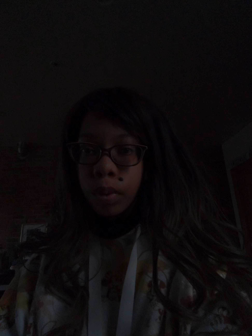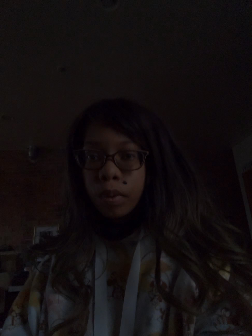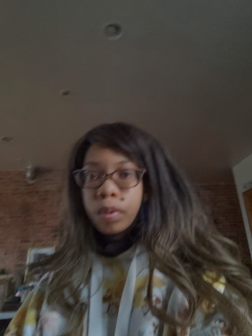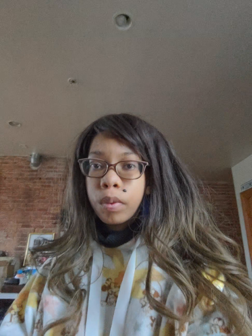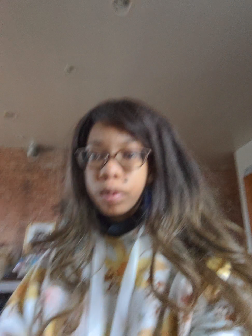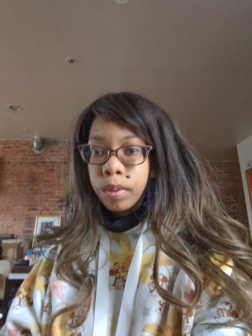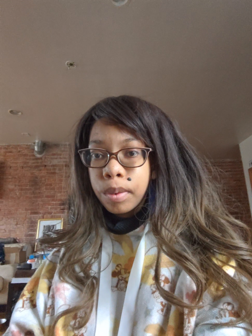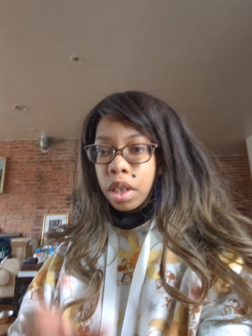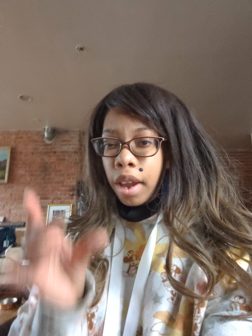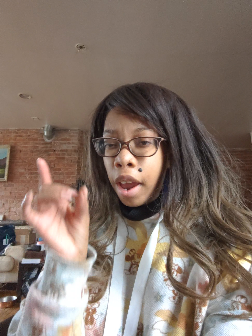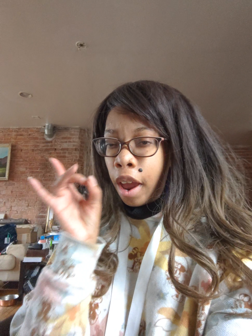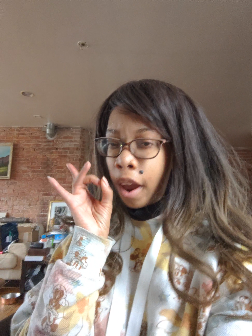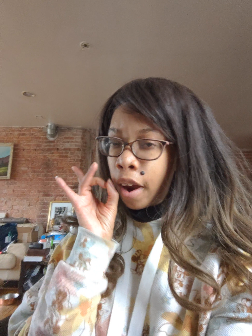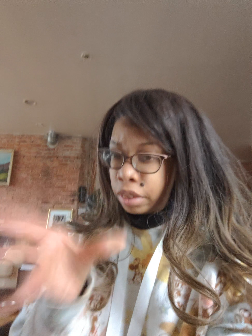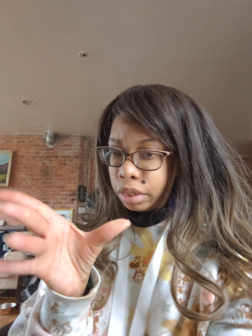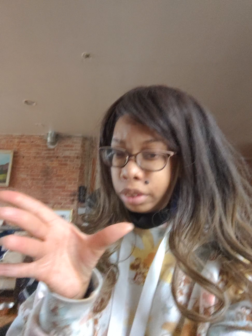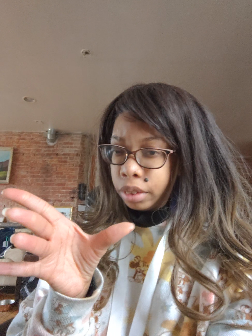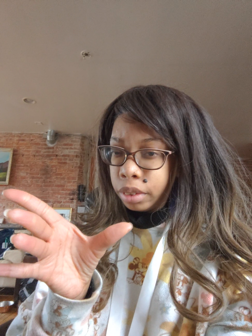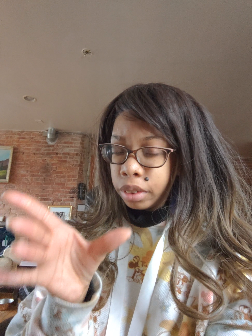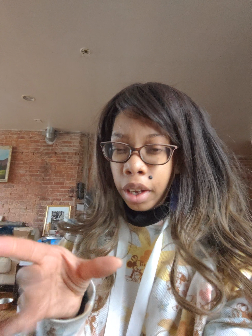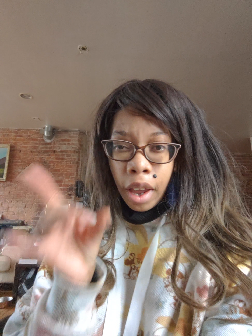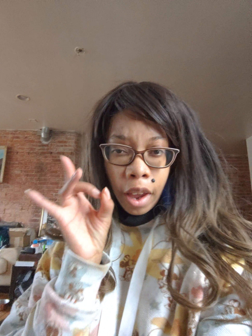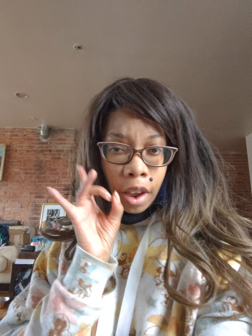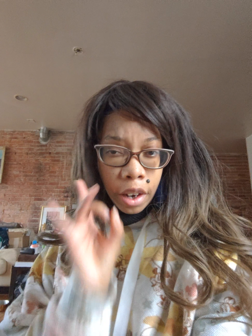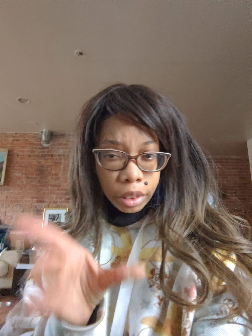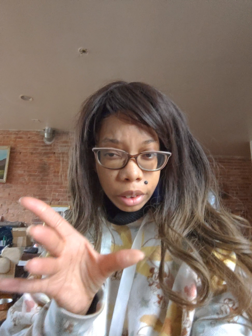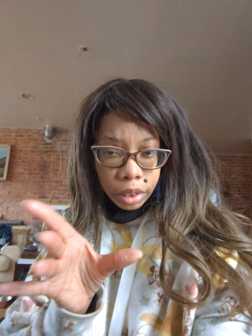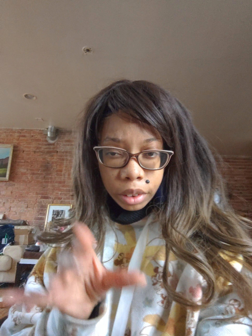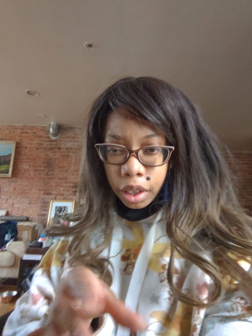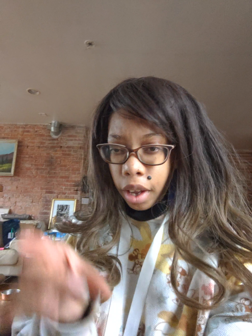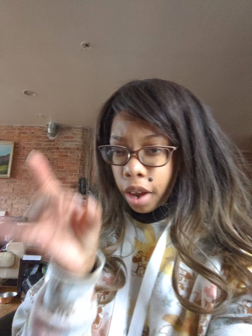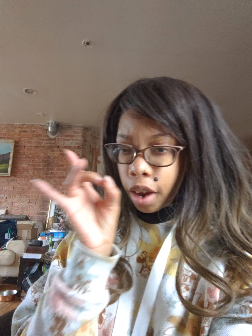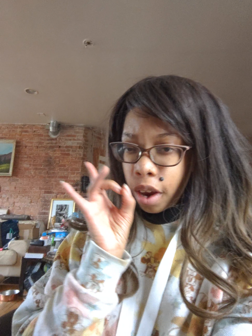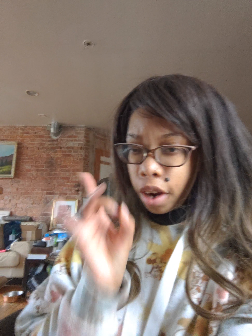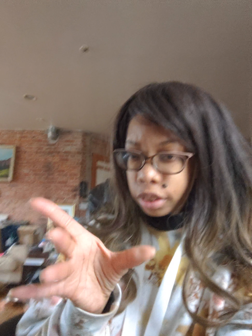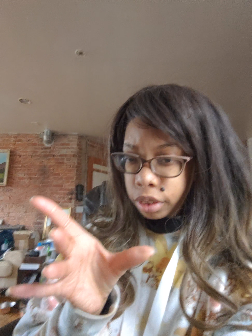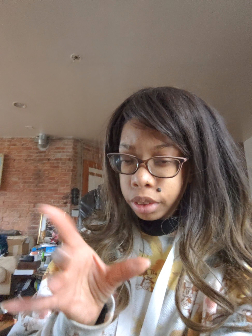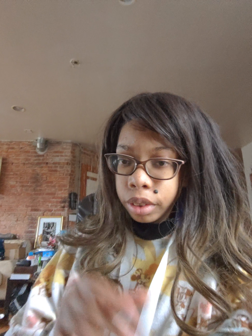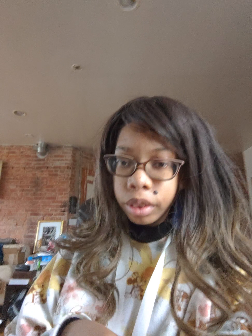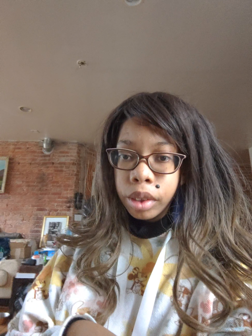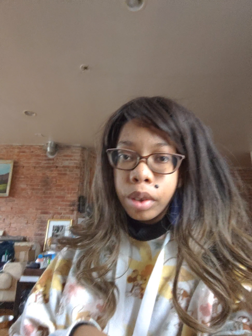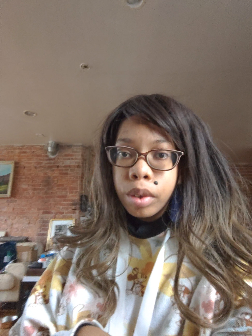hate